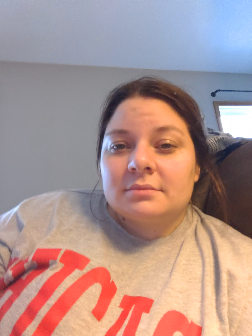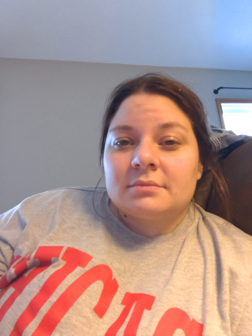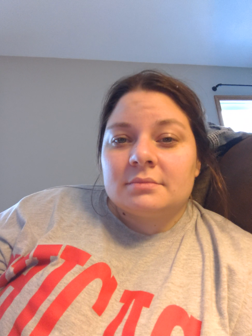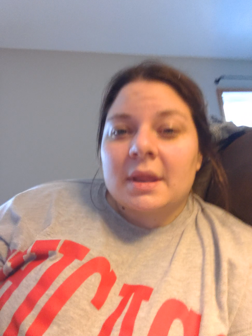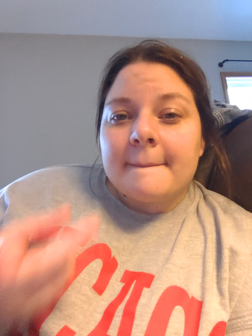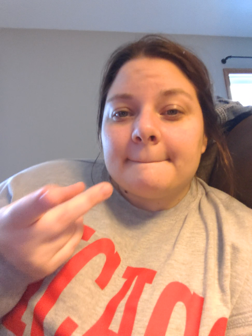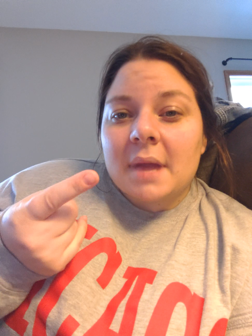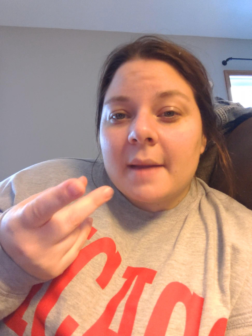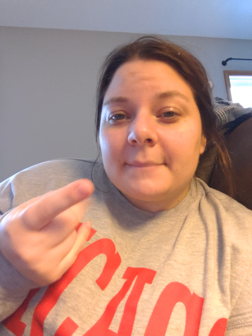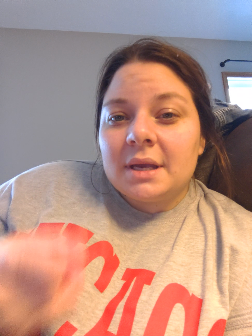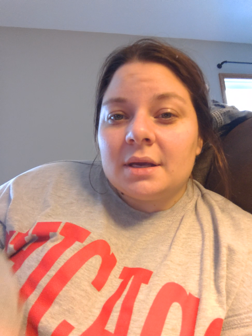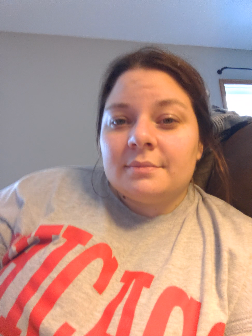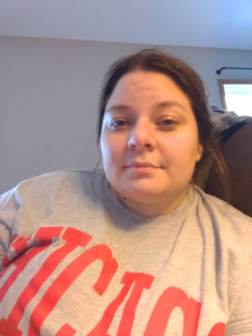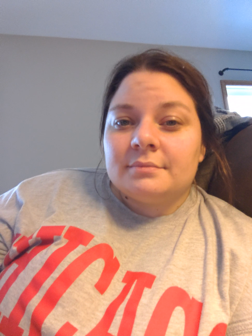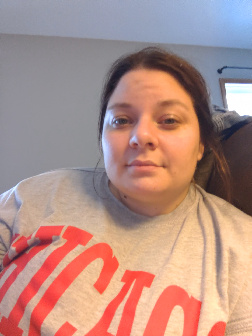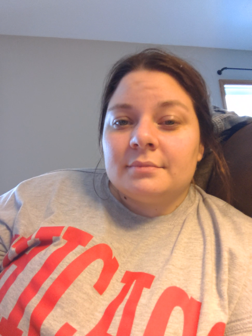puppy